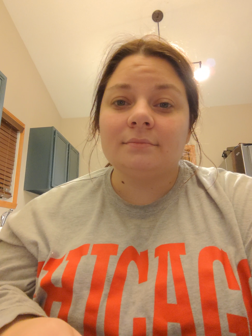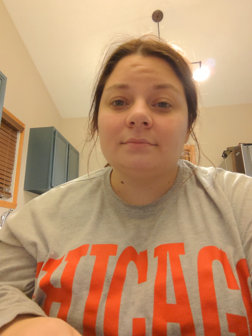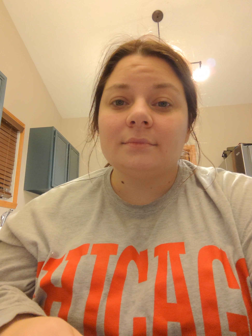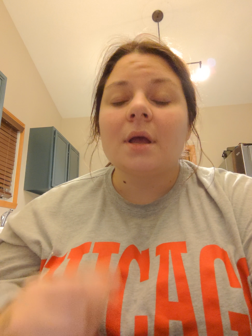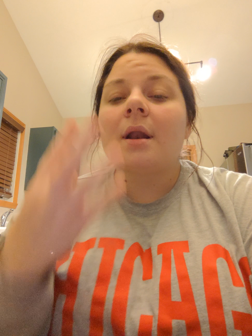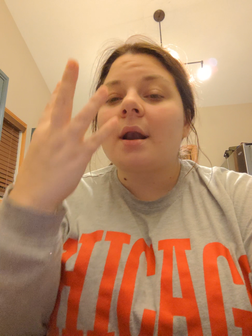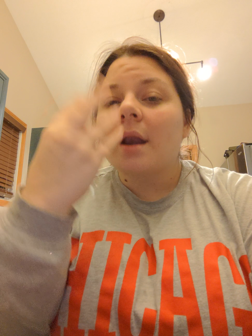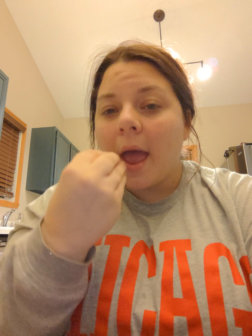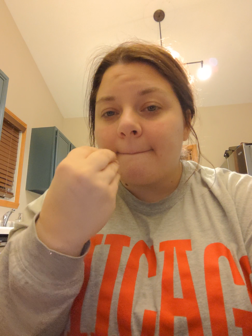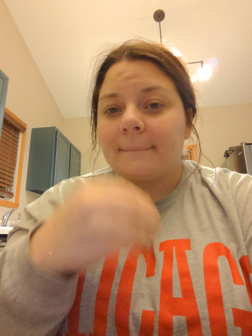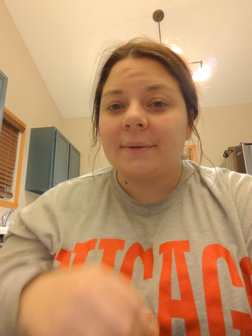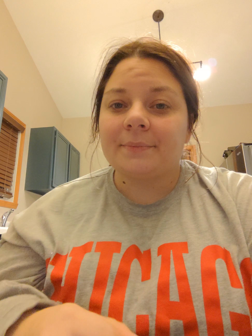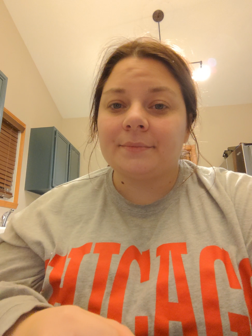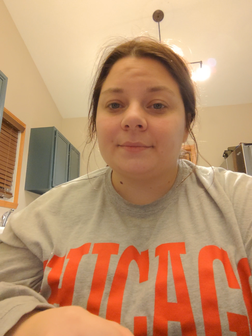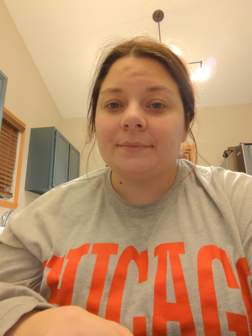nap